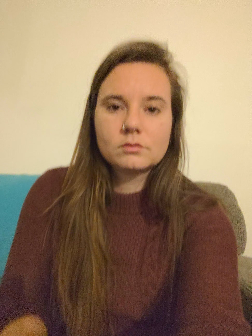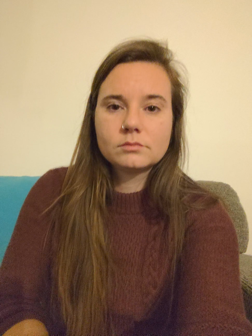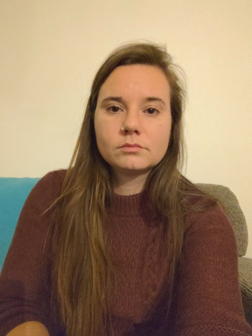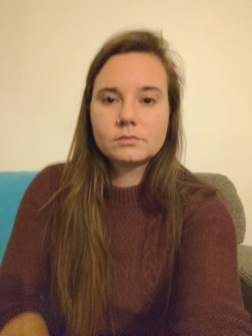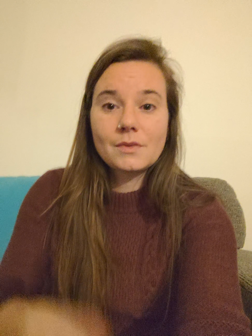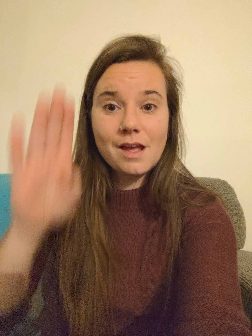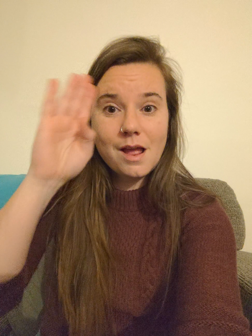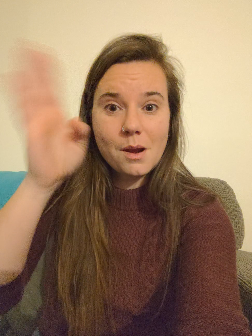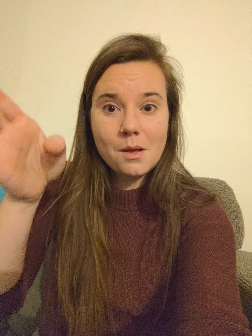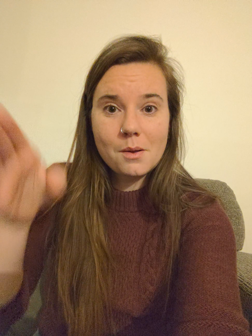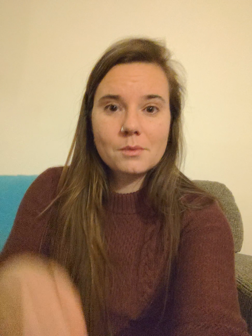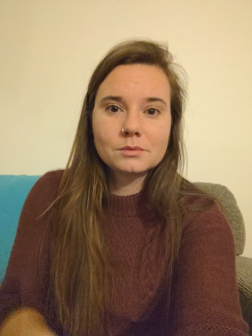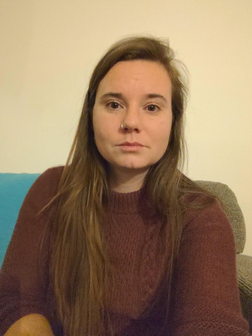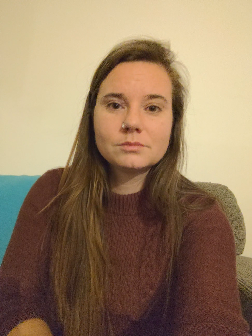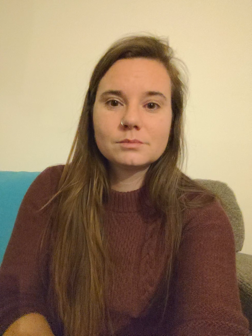hello